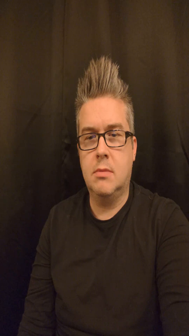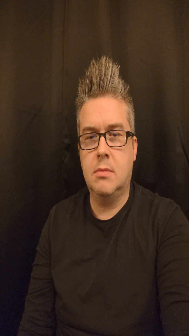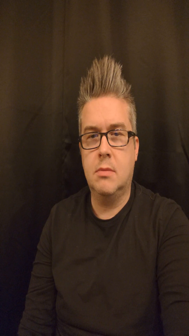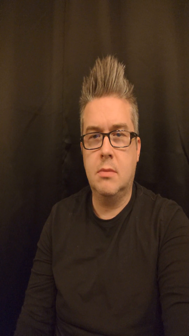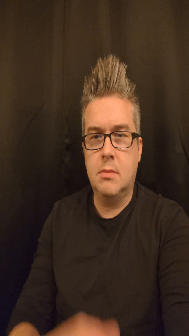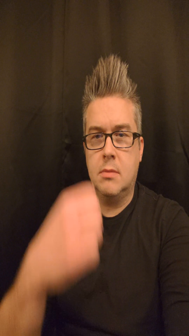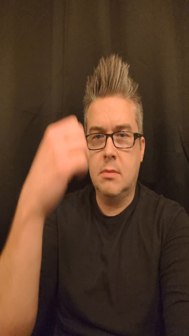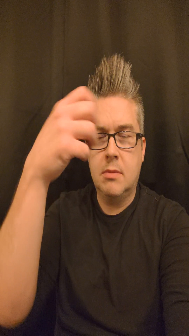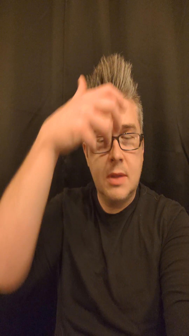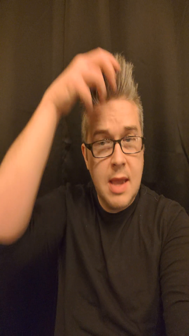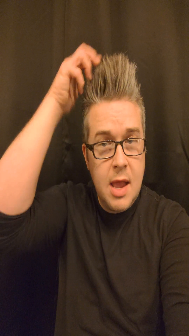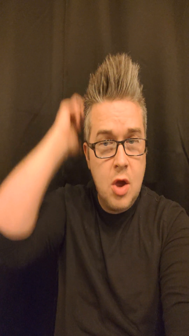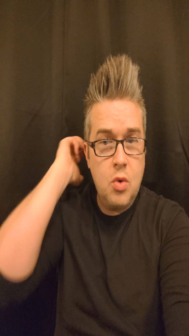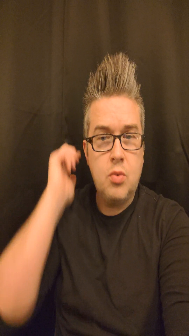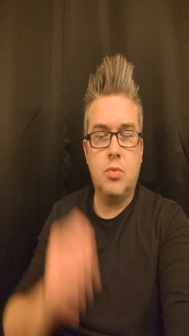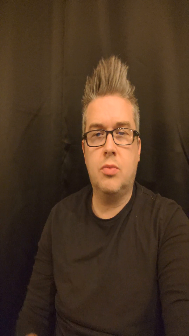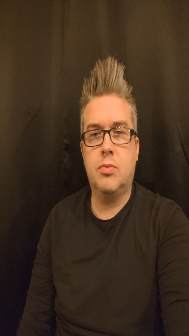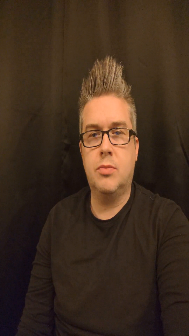lion